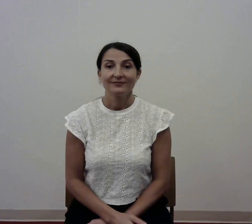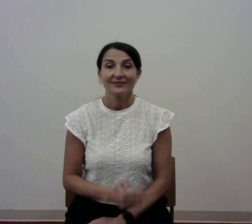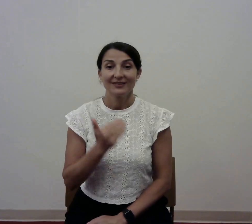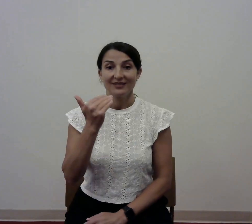siz